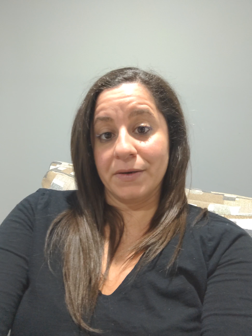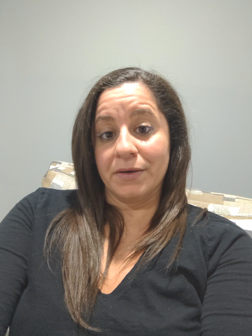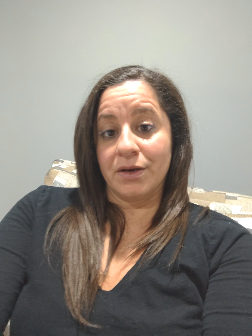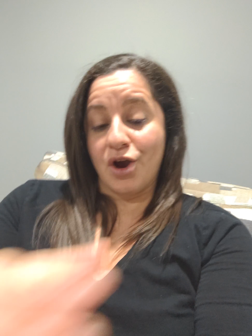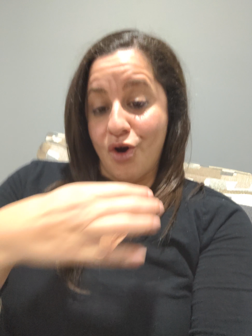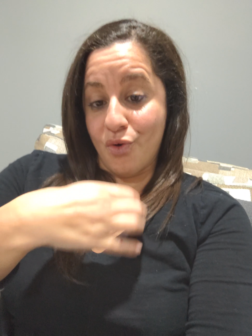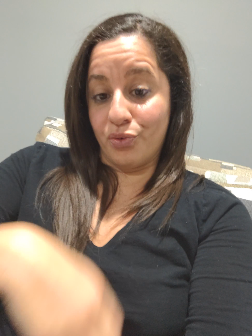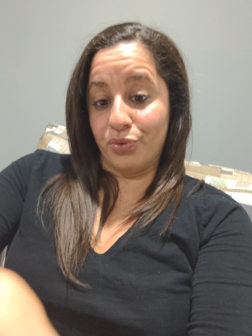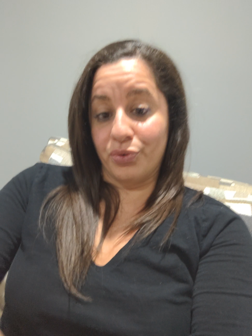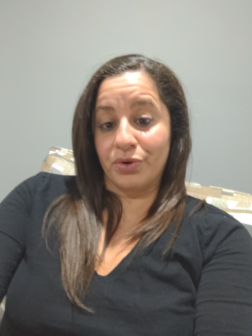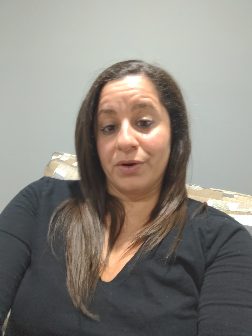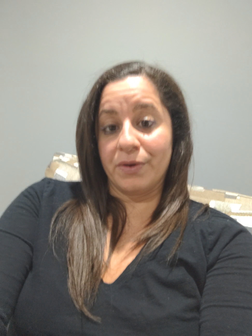hungry